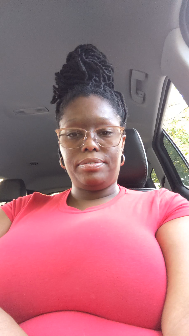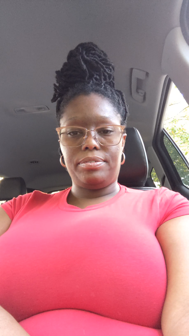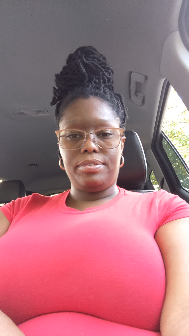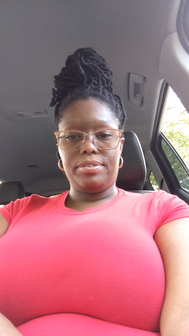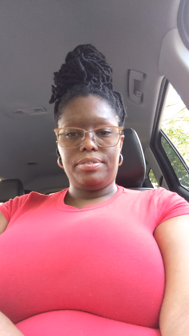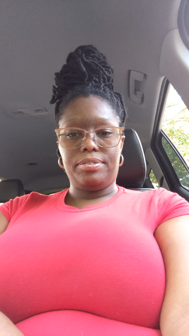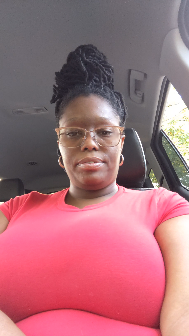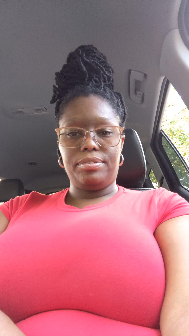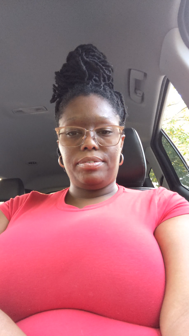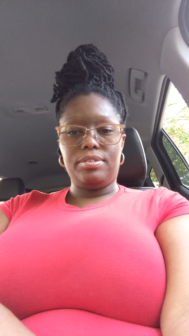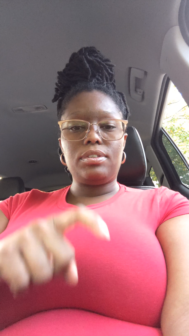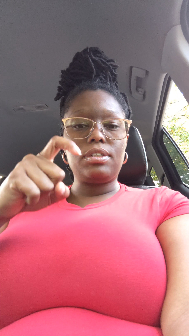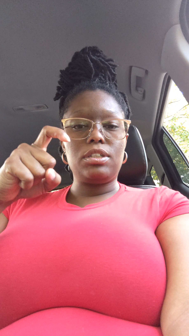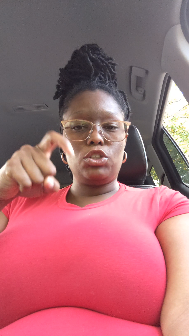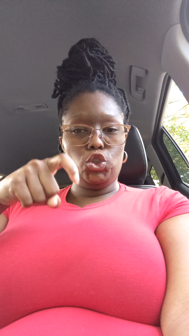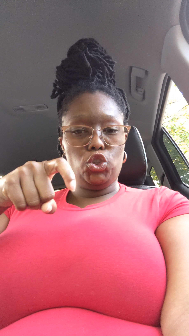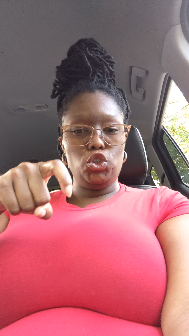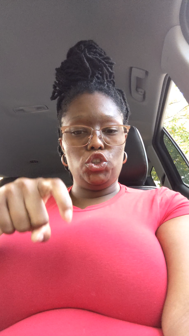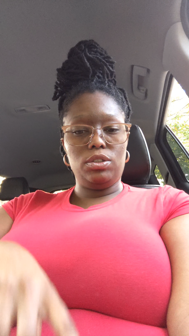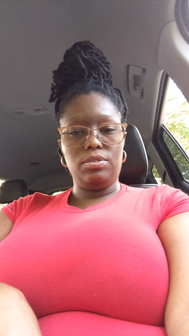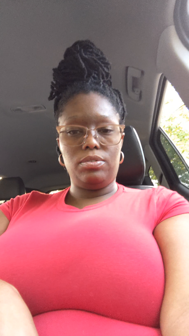should